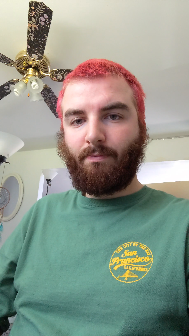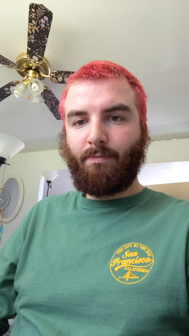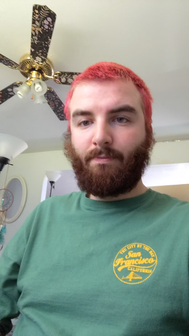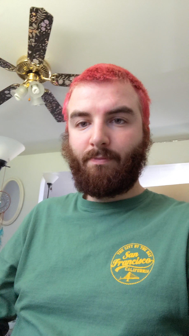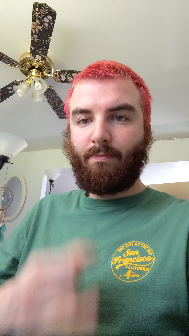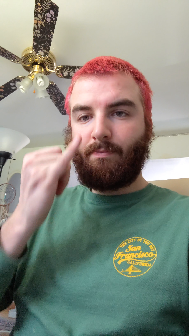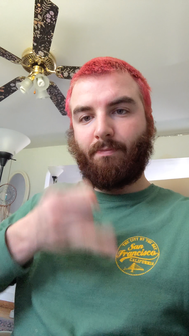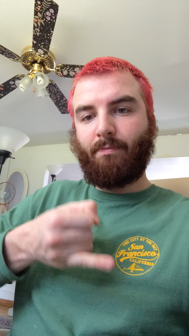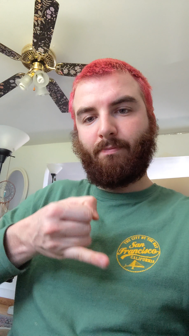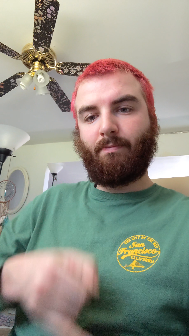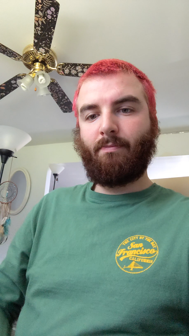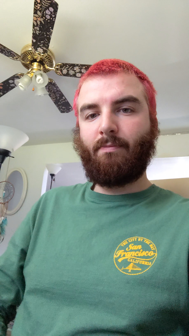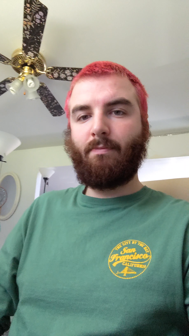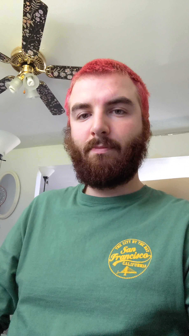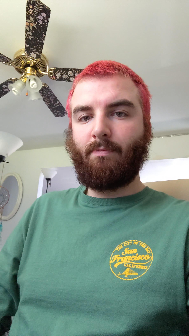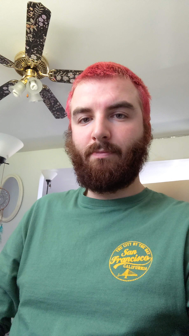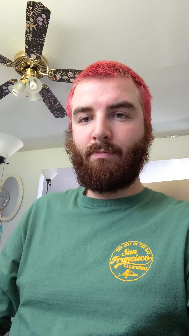last